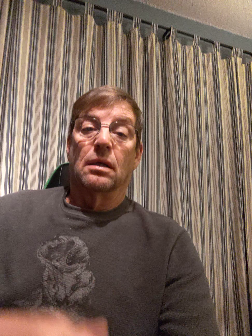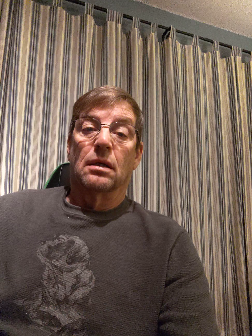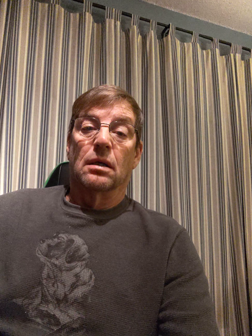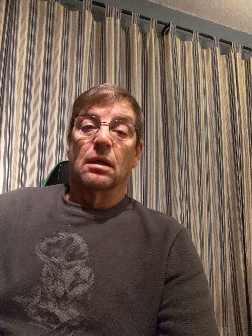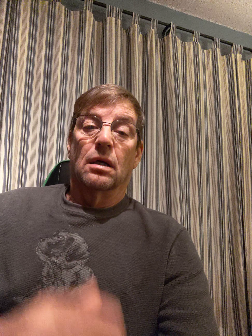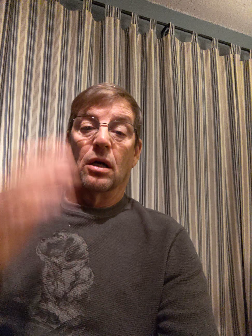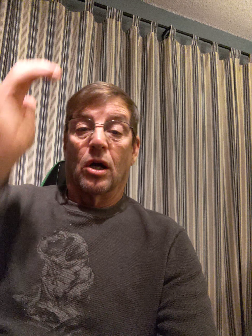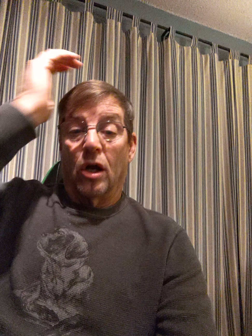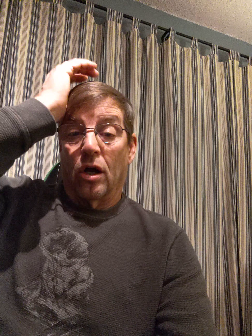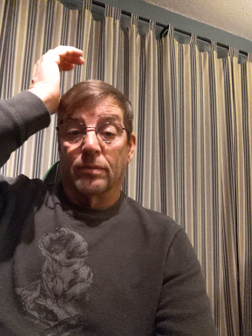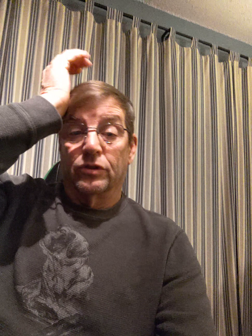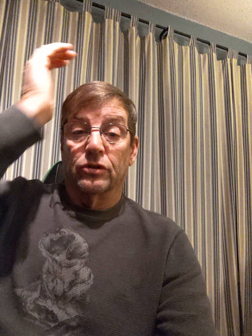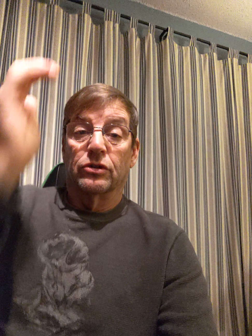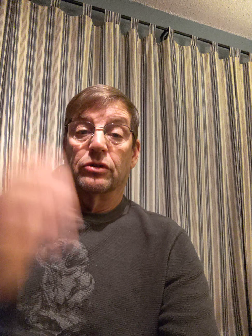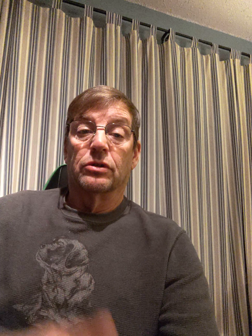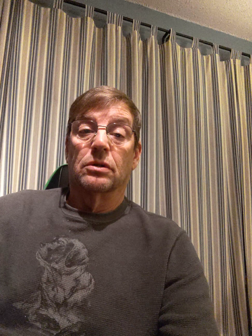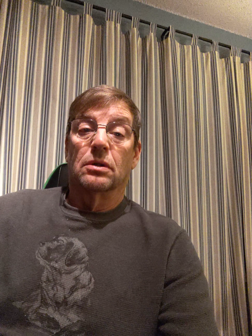garbage